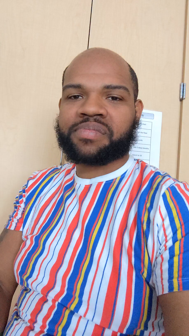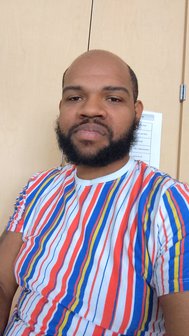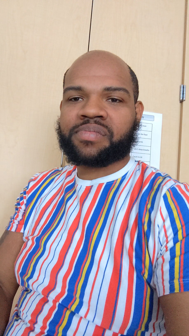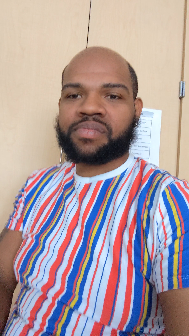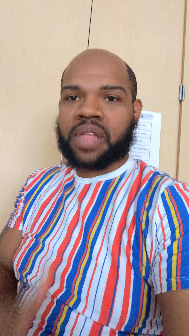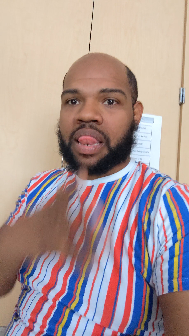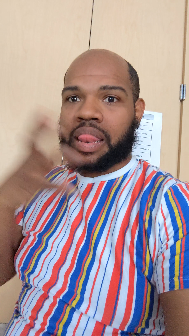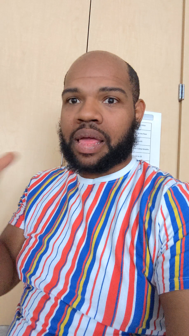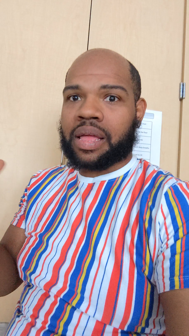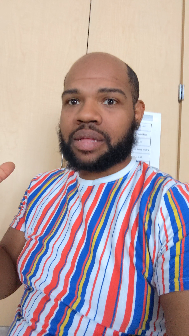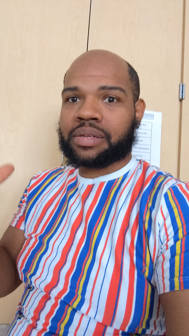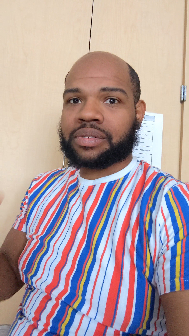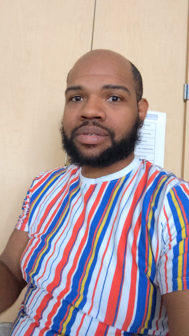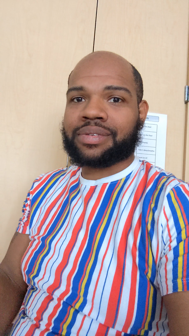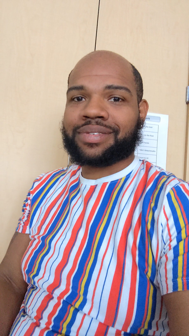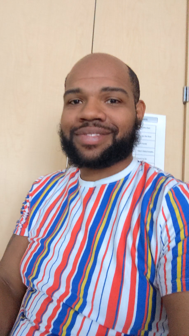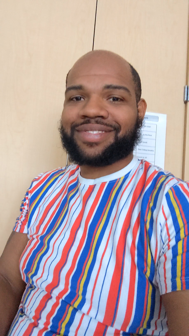a lot